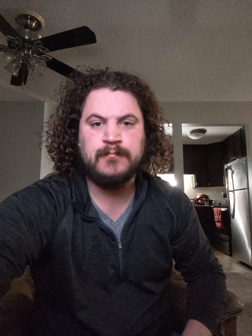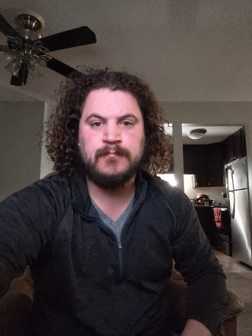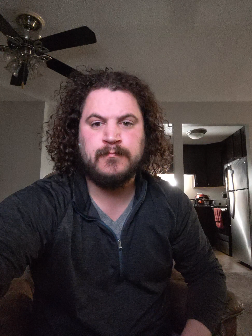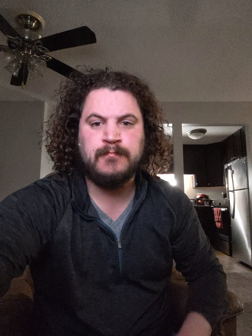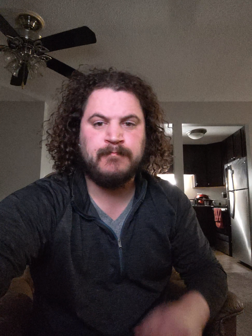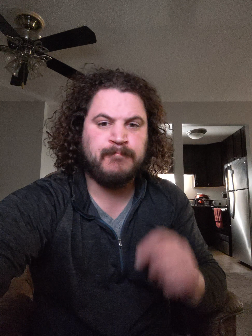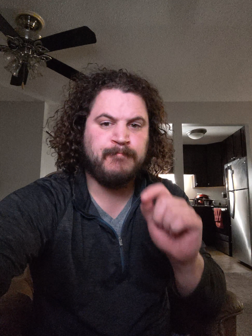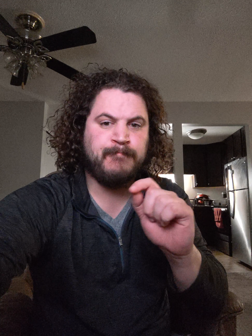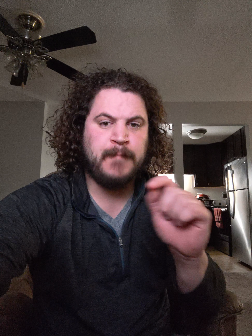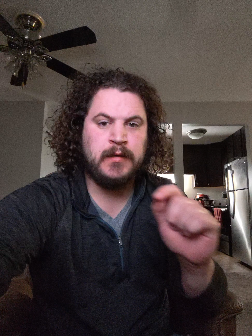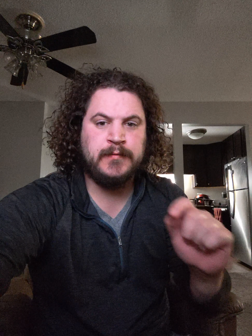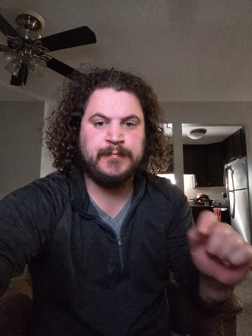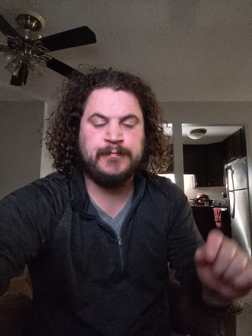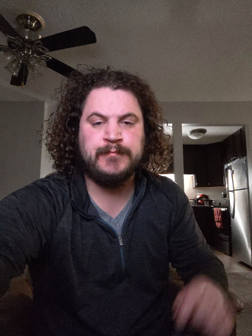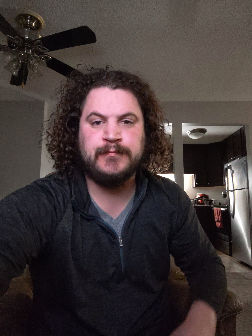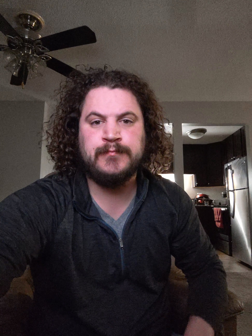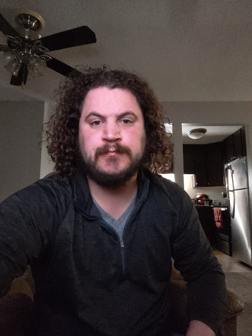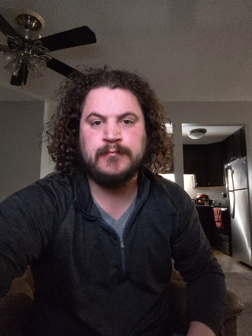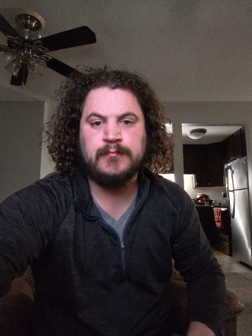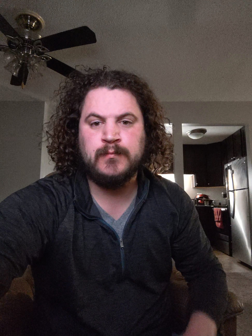pen